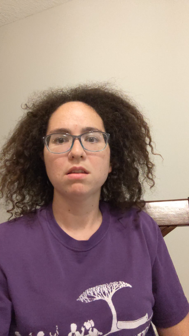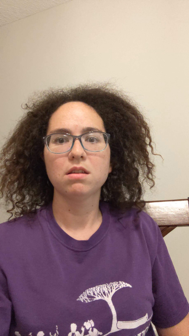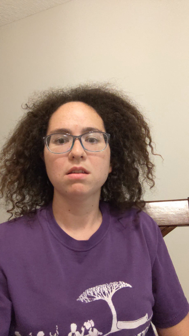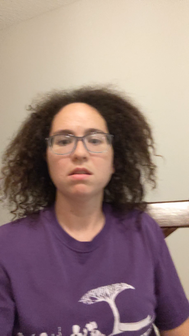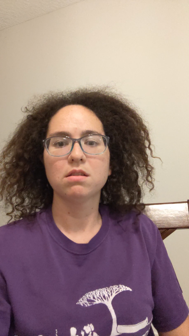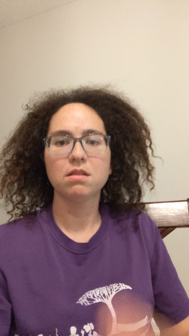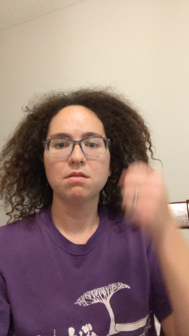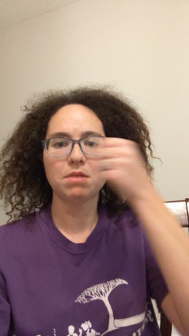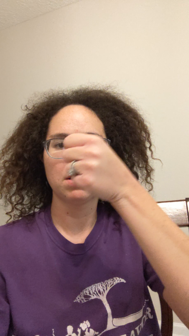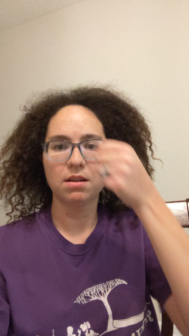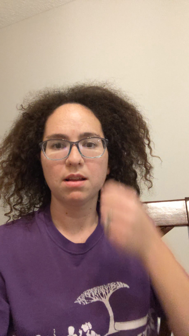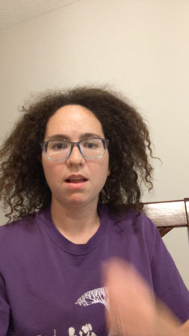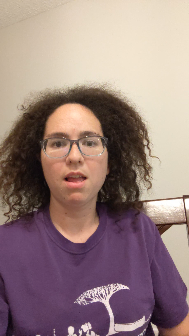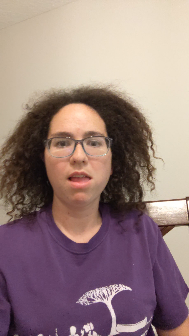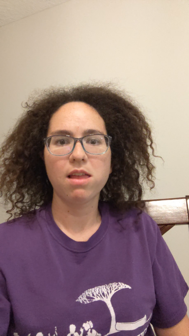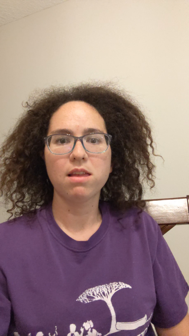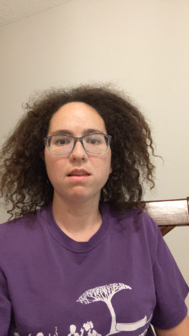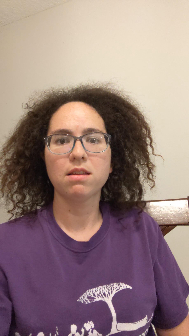hit